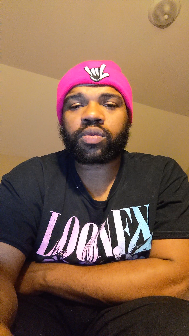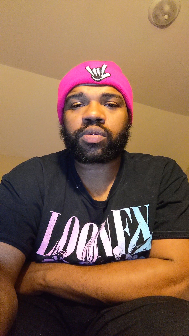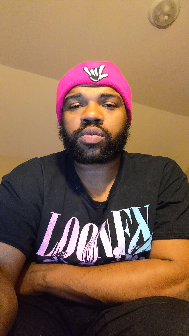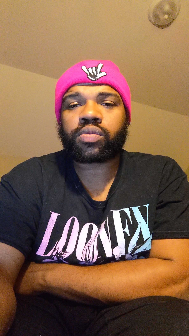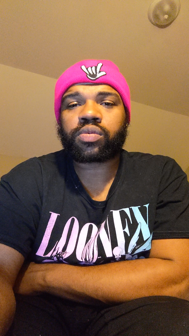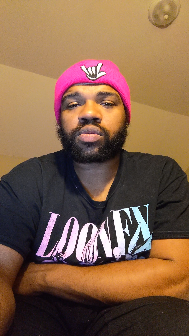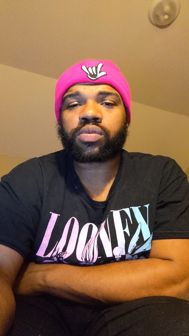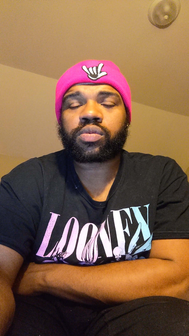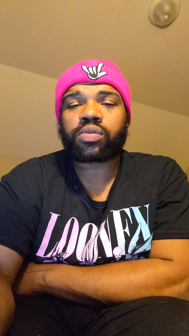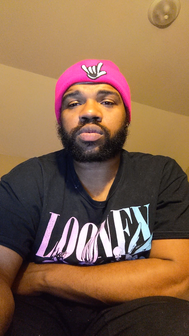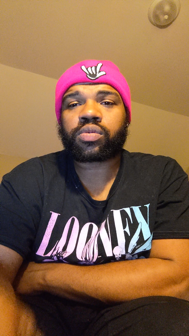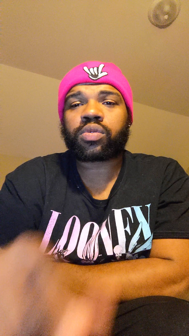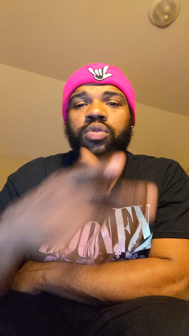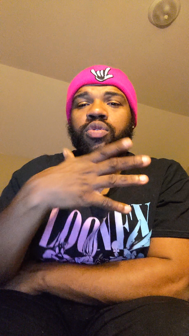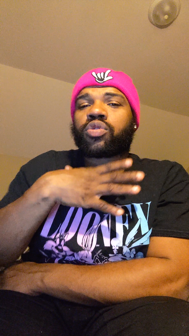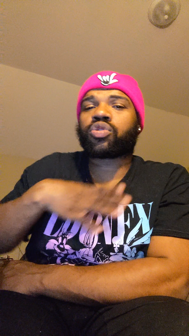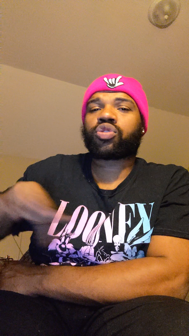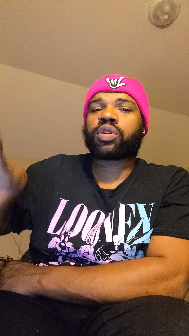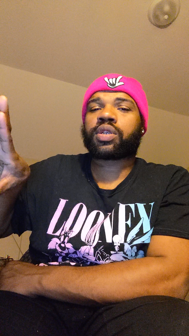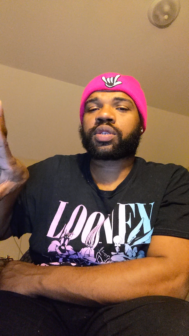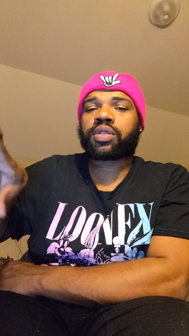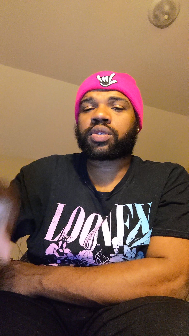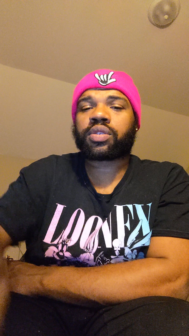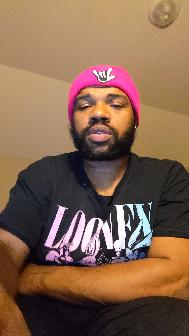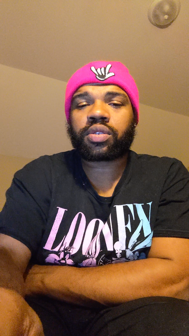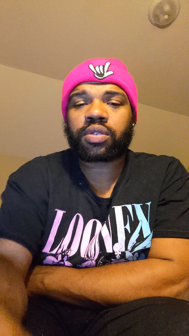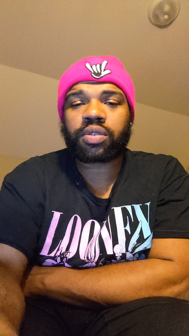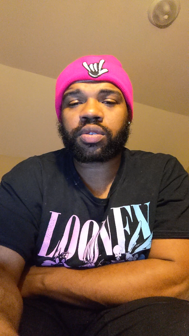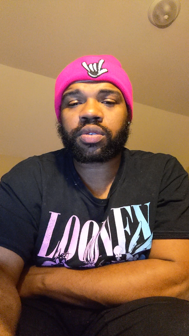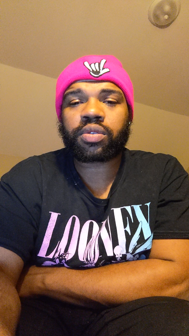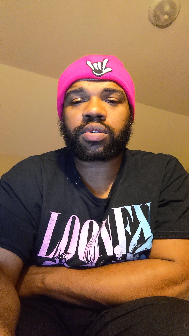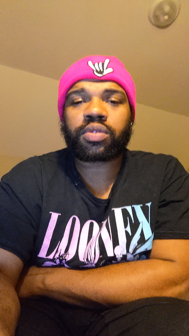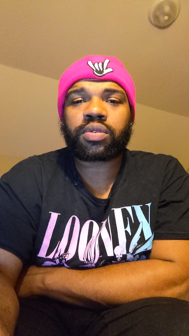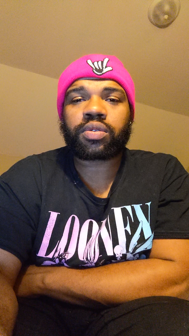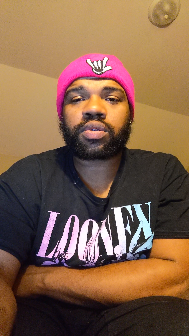dress